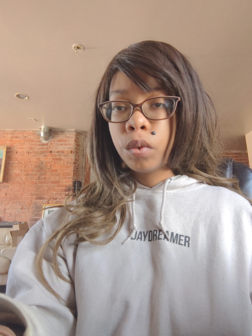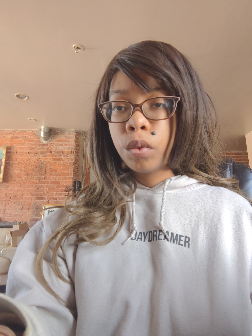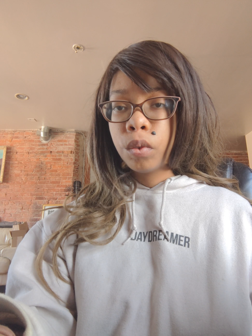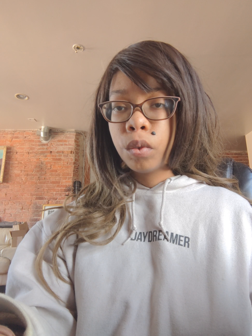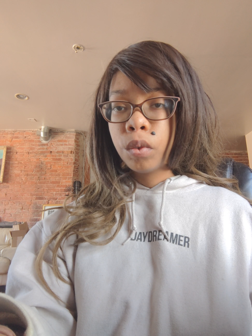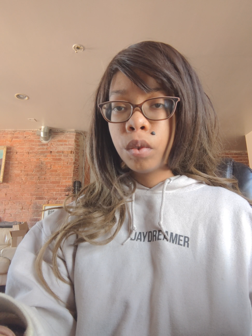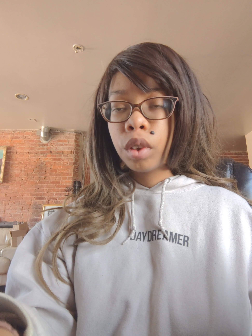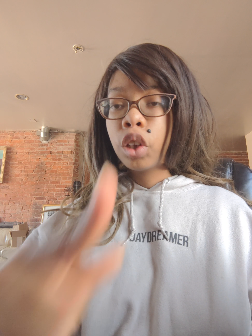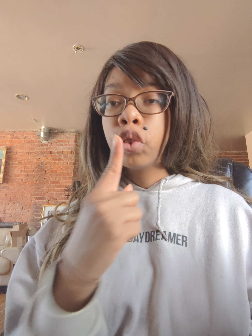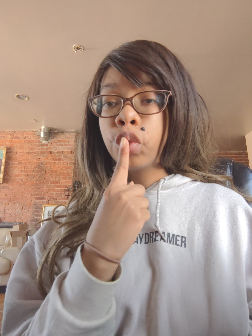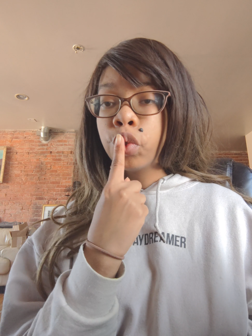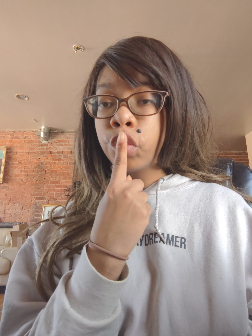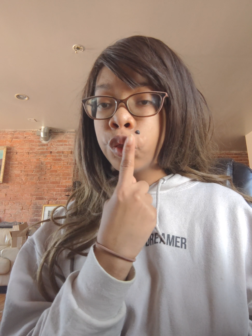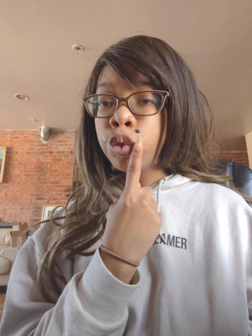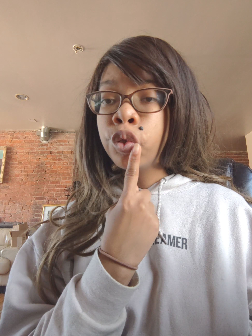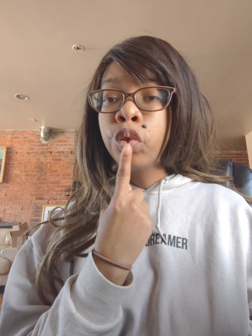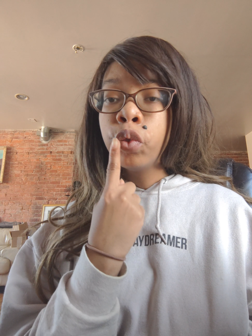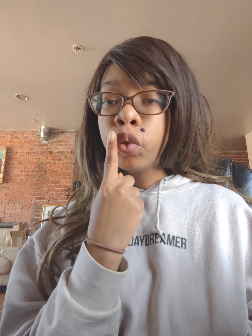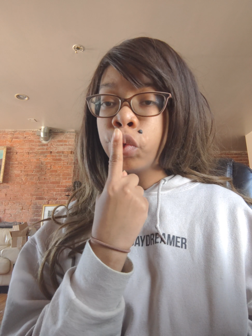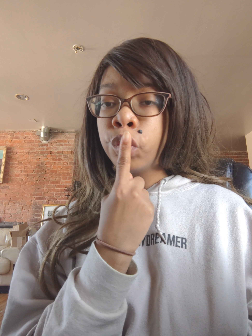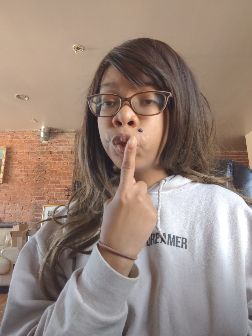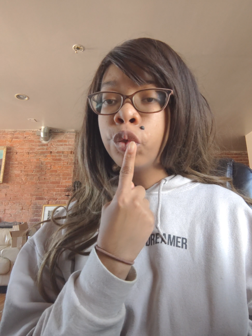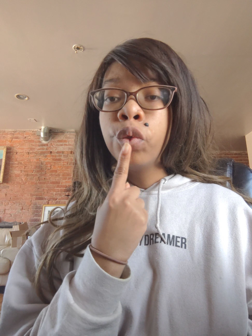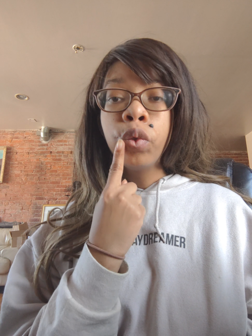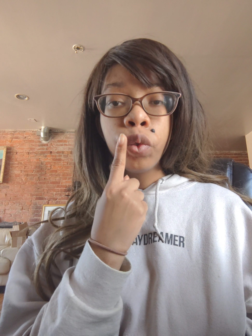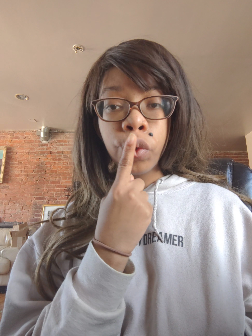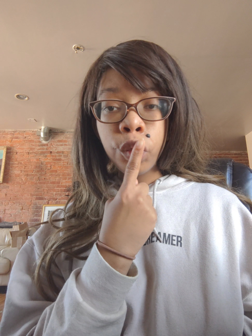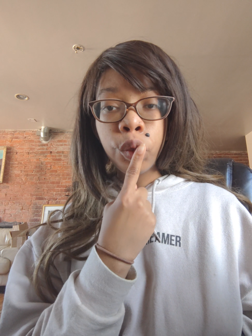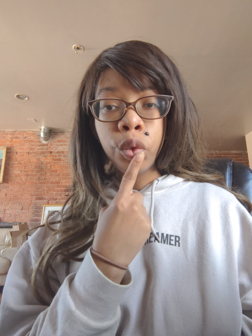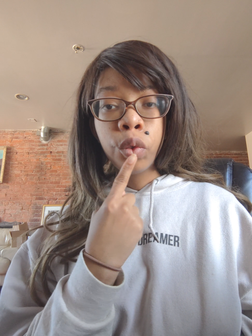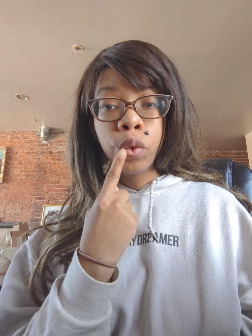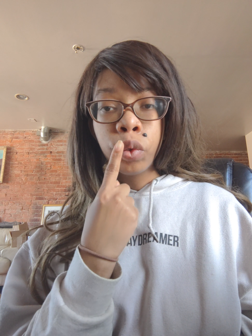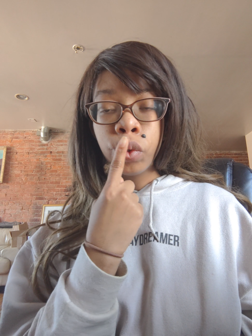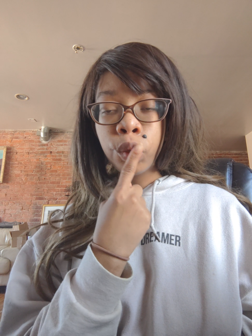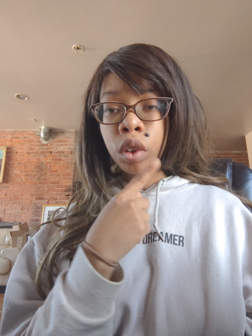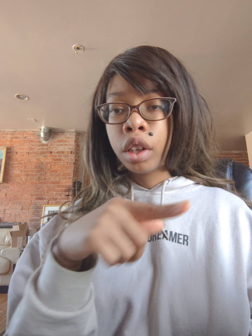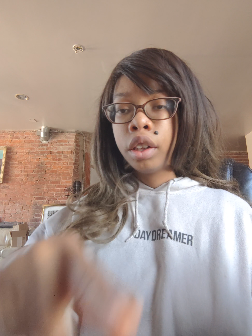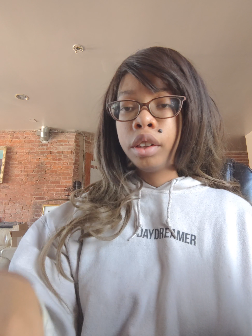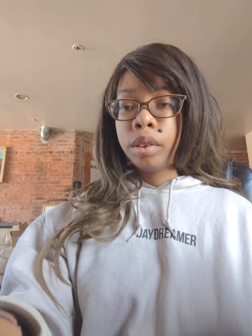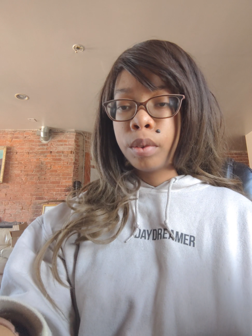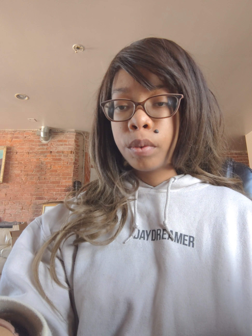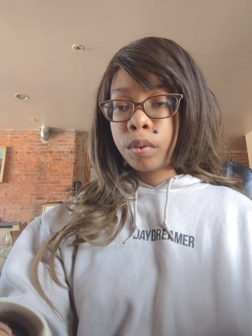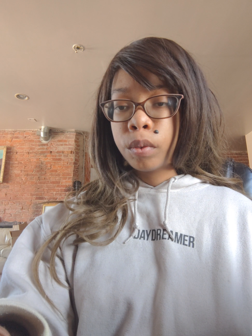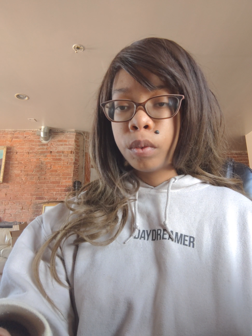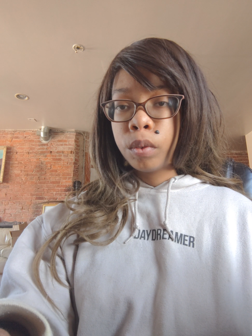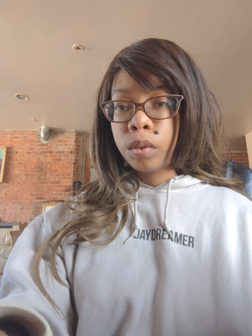lips